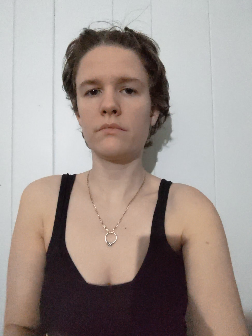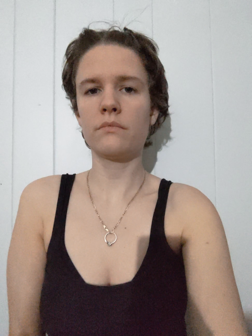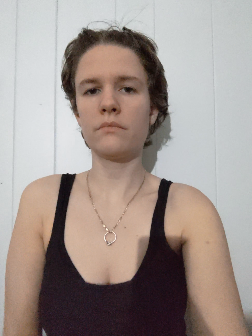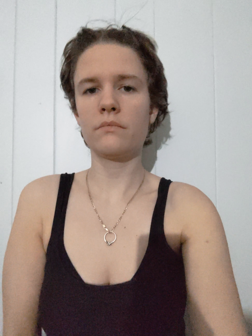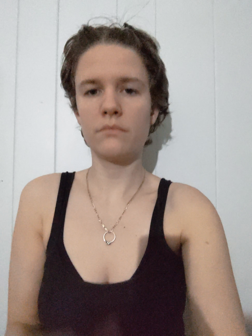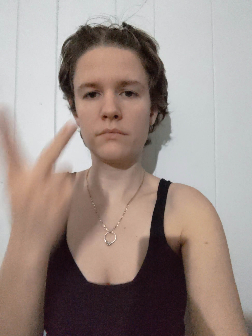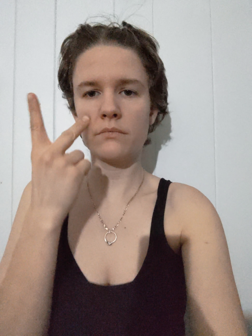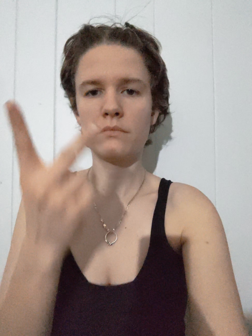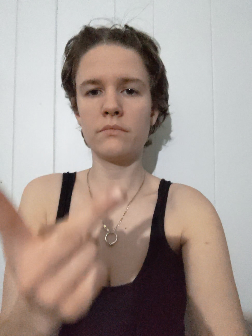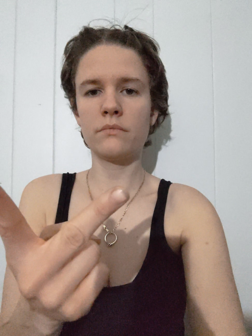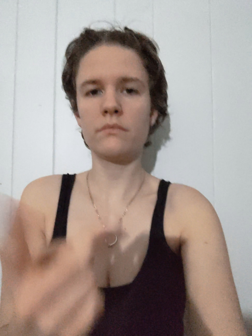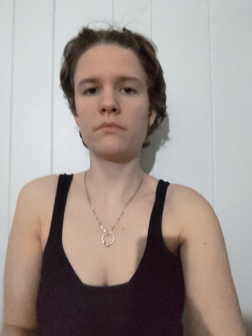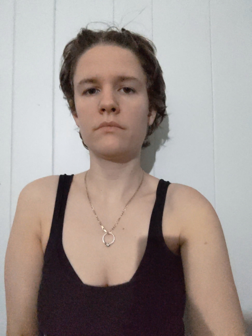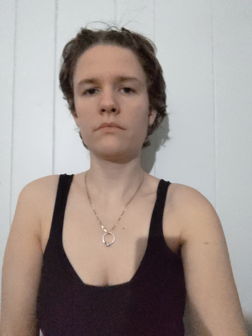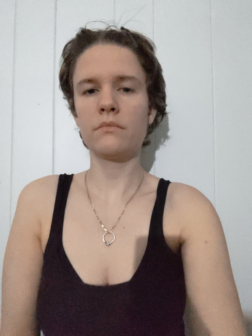see